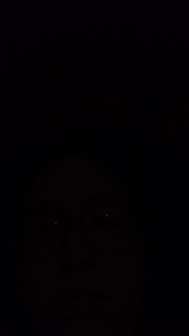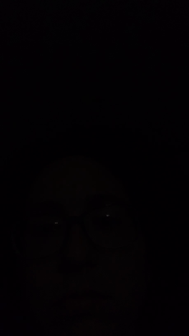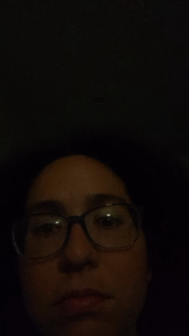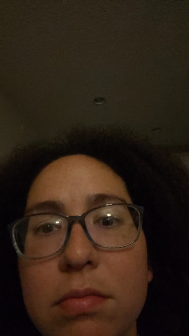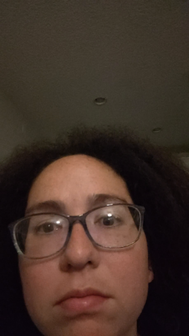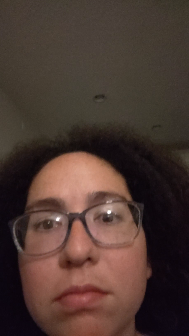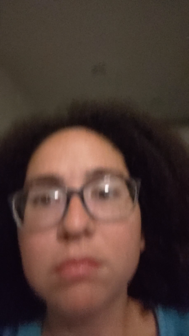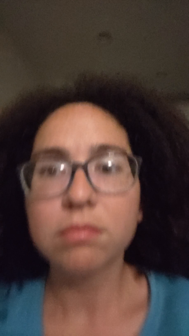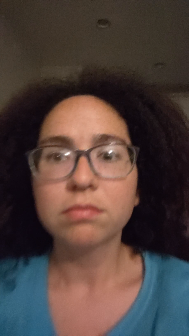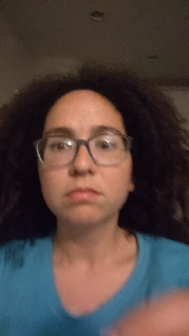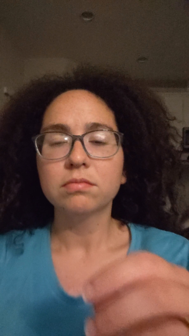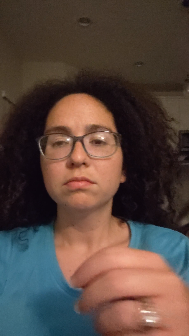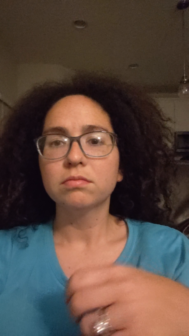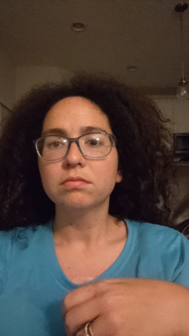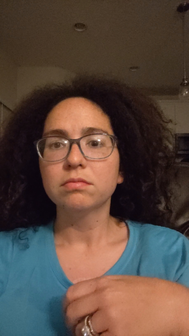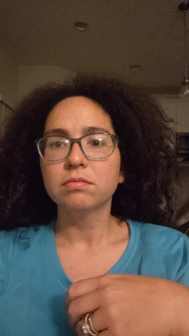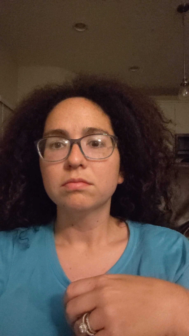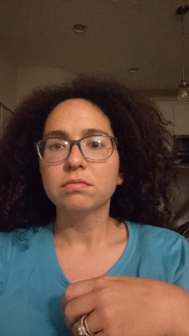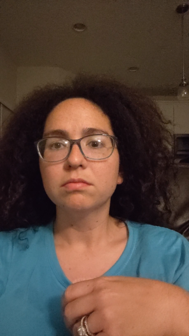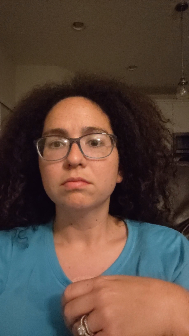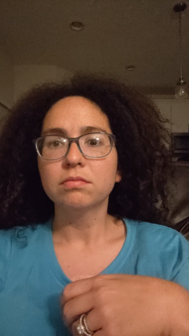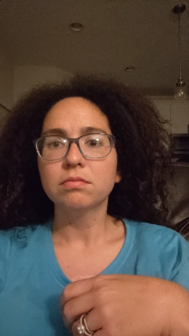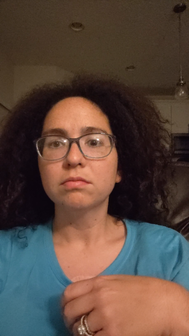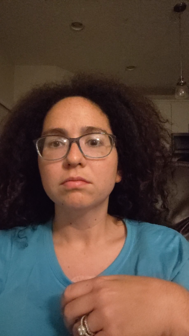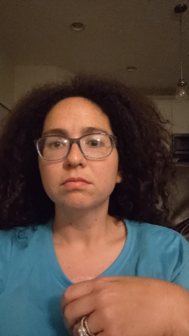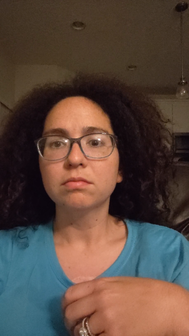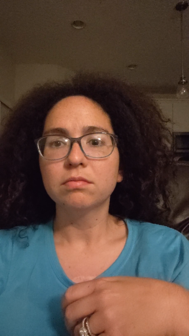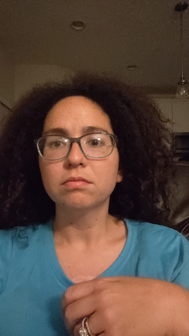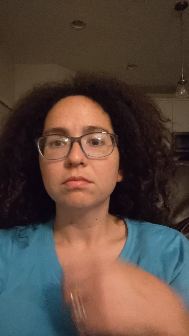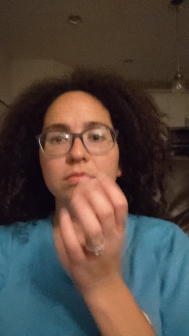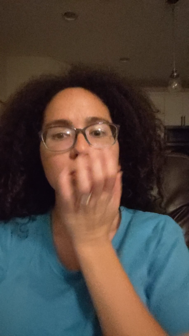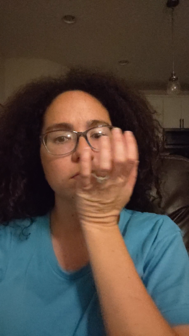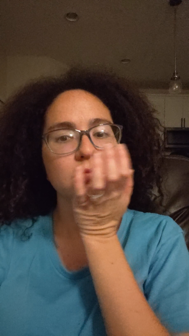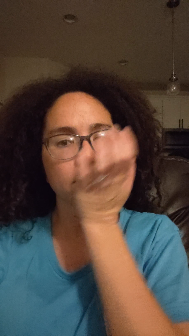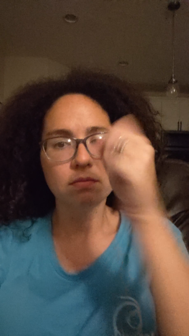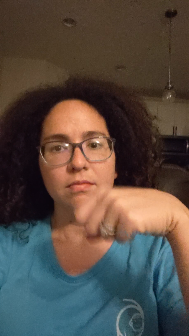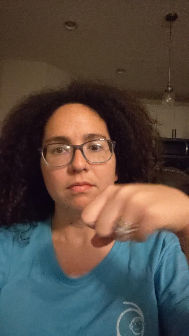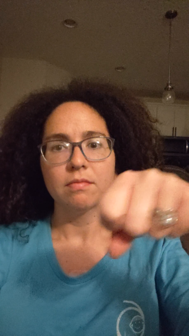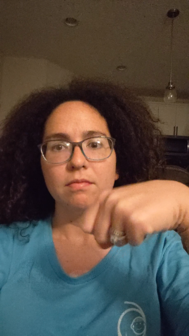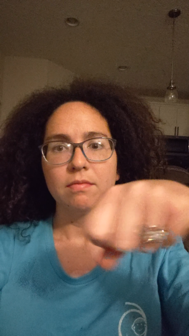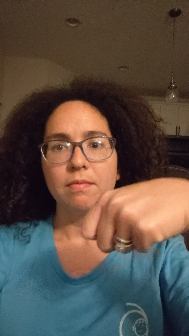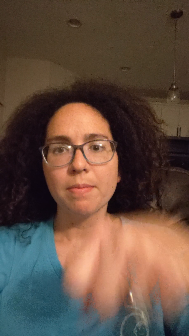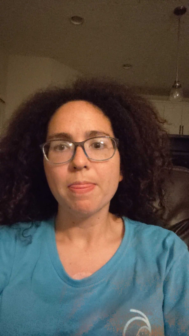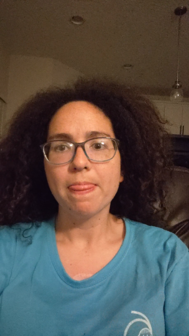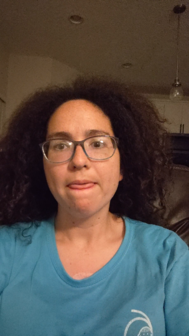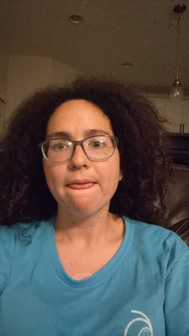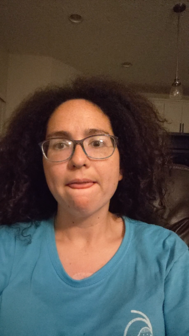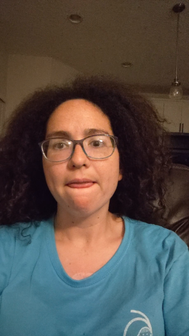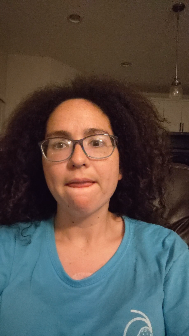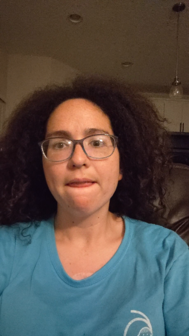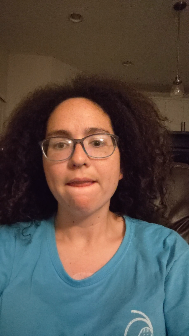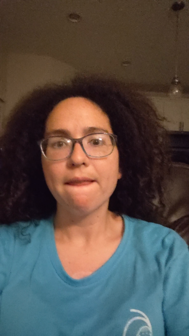lawn mower